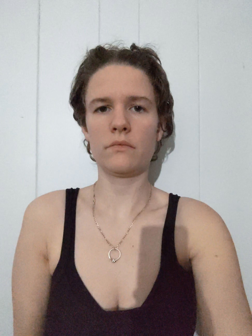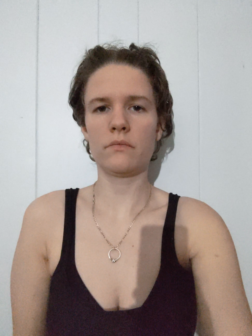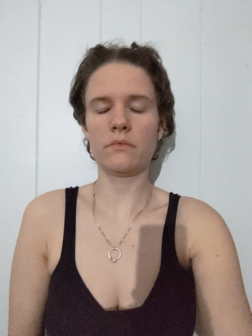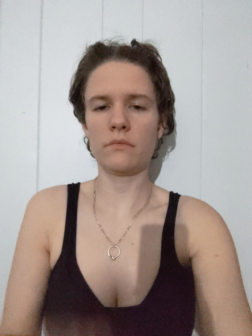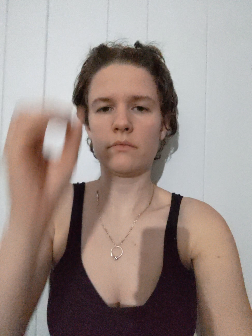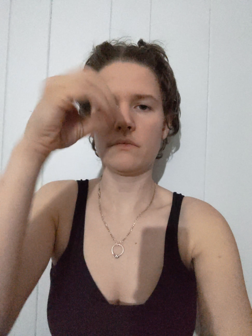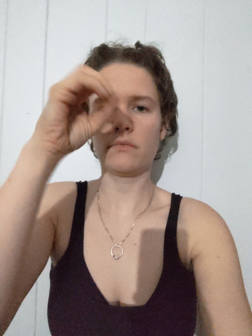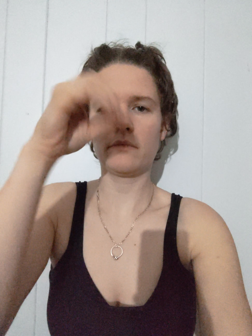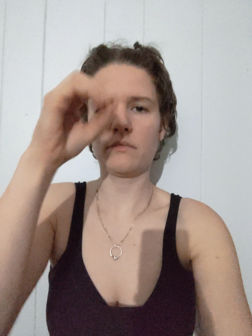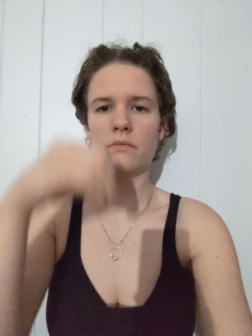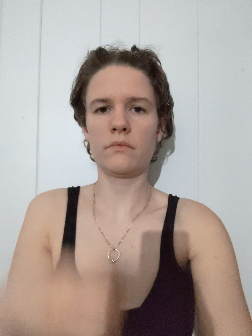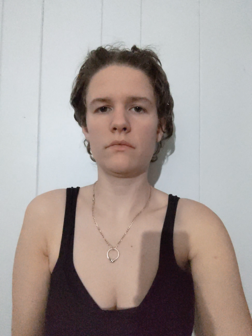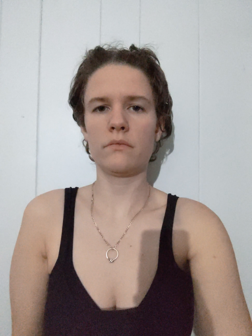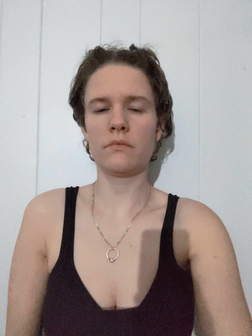owl